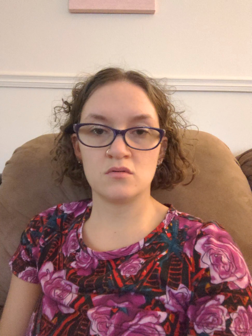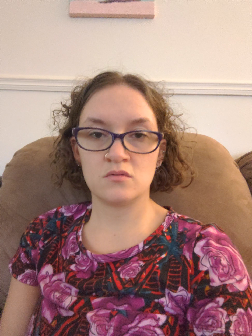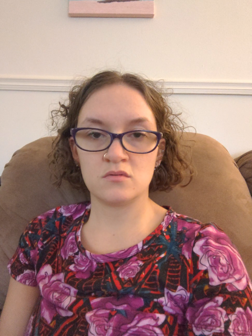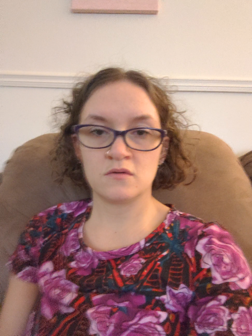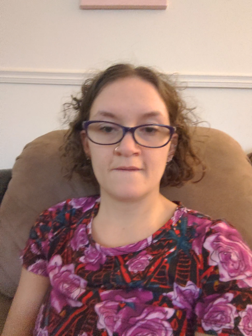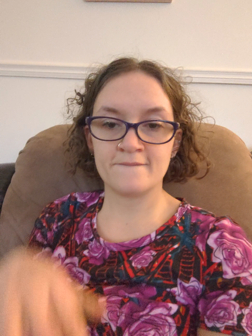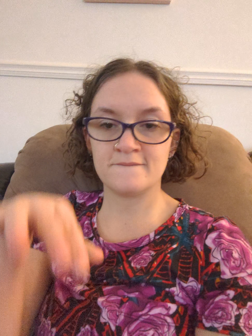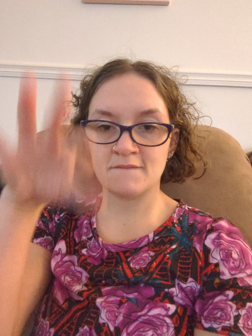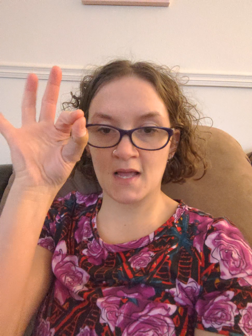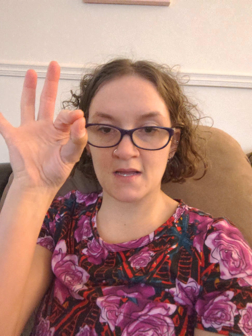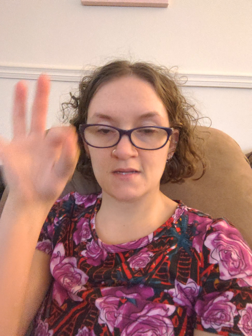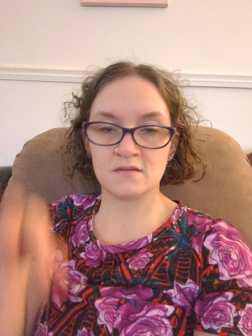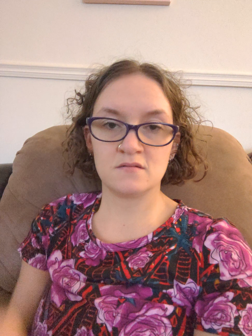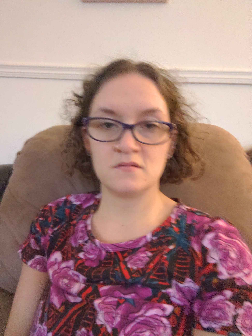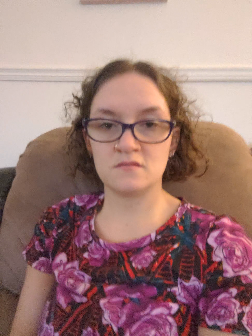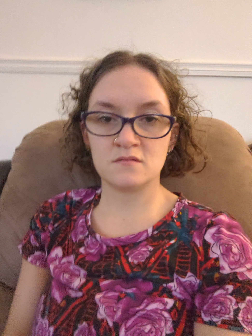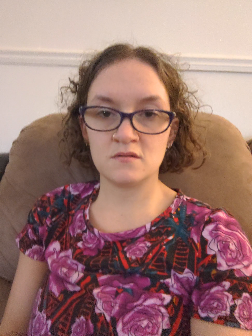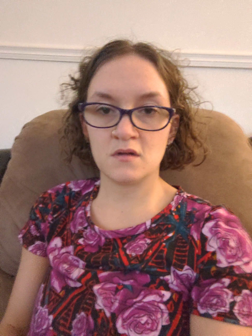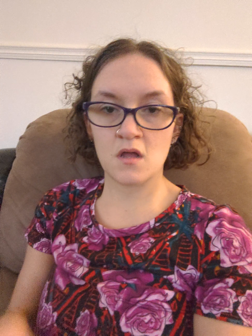find